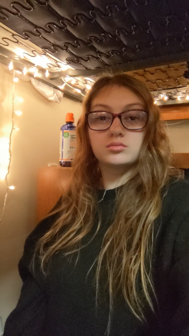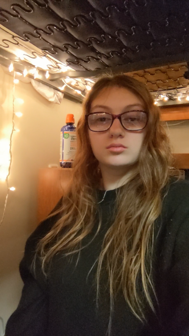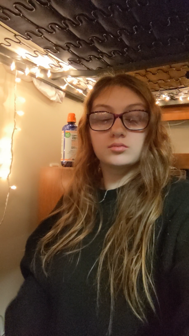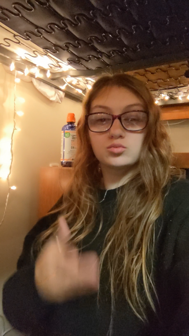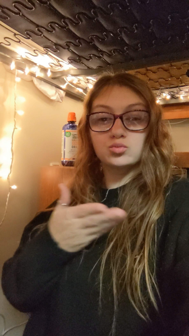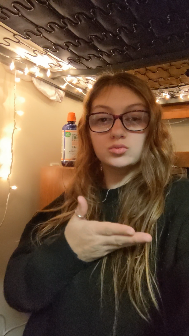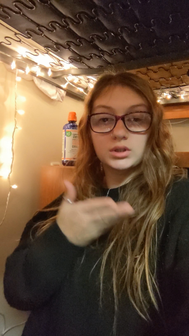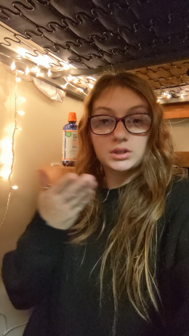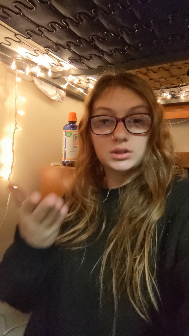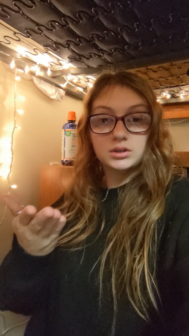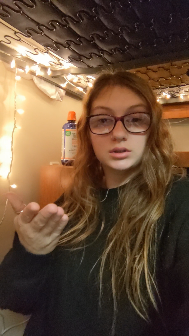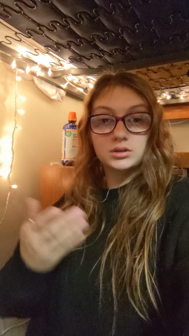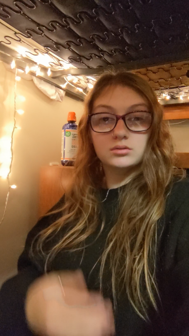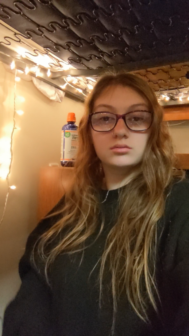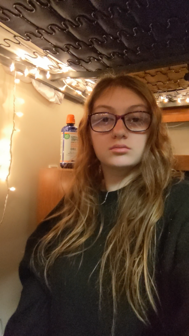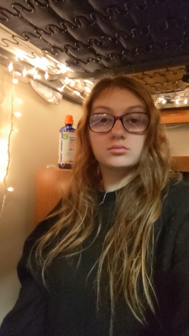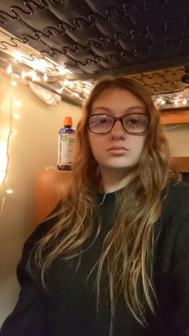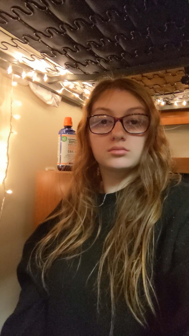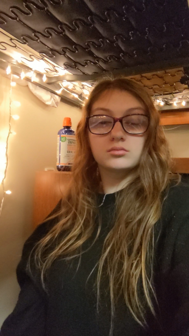bring